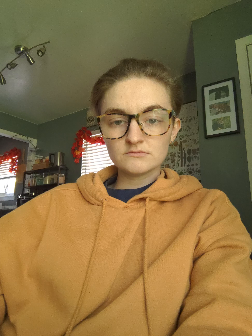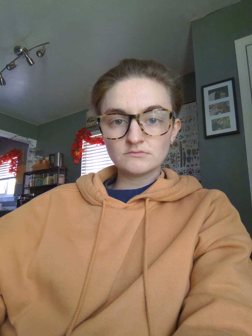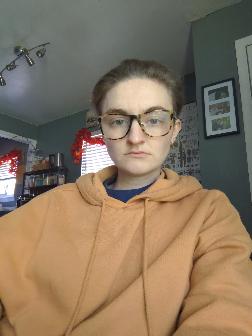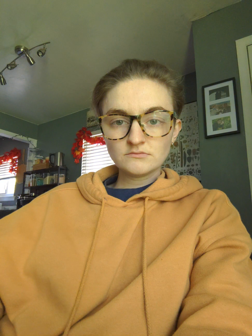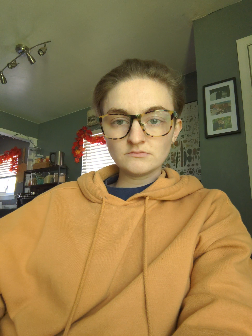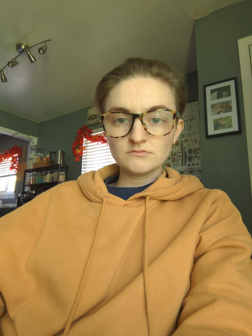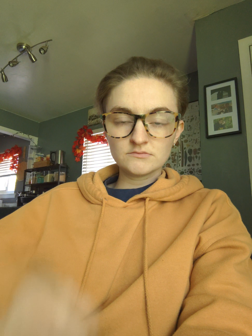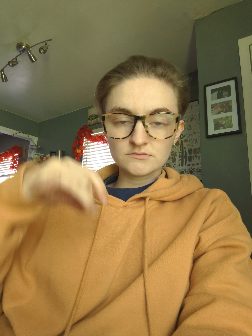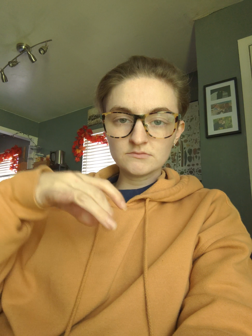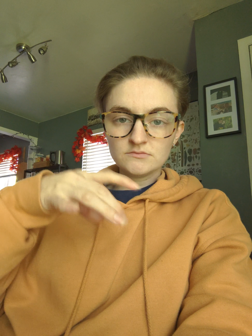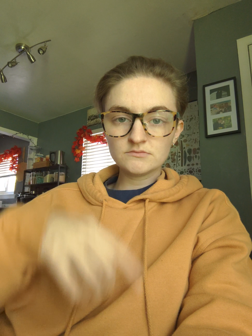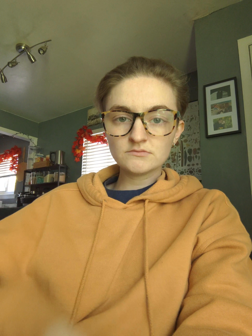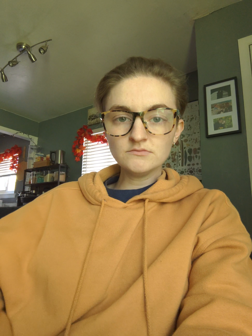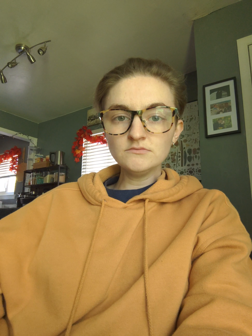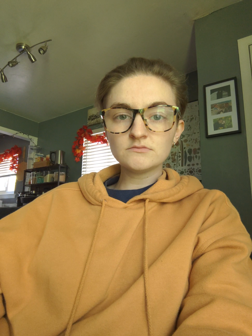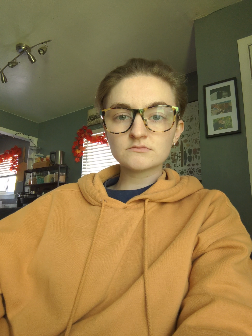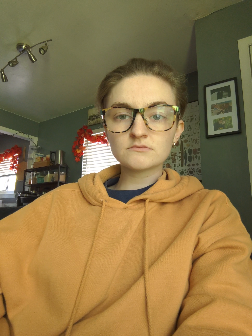pumpkin